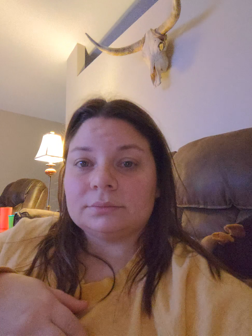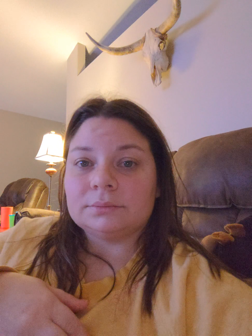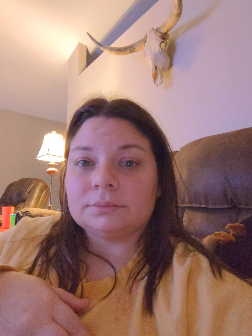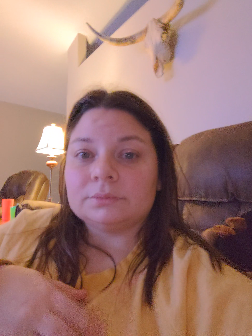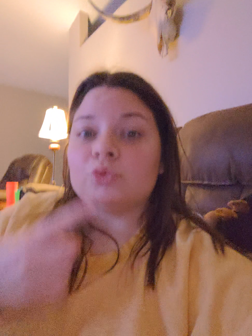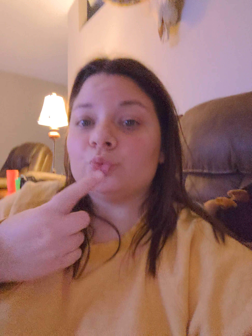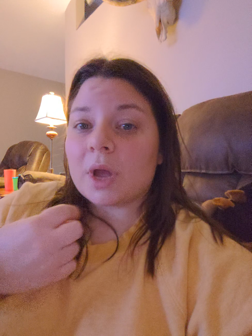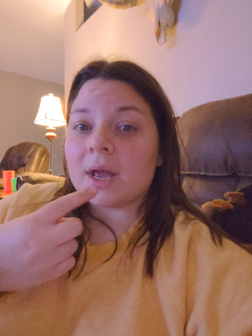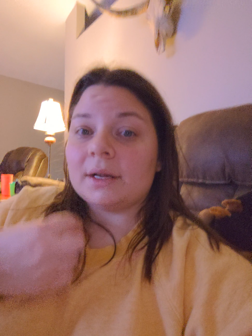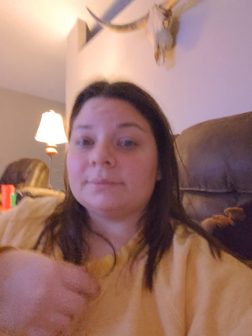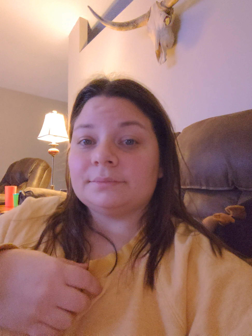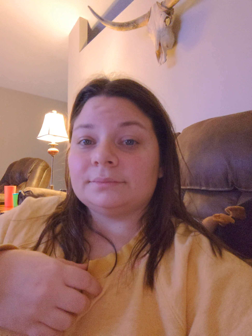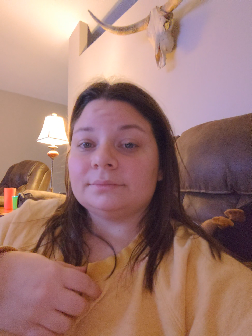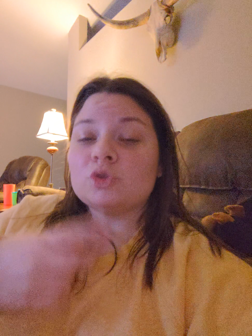red